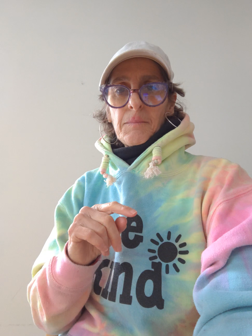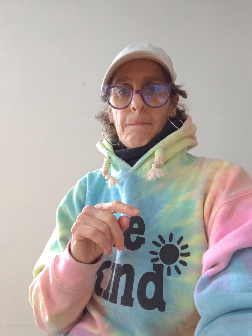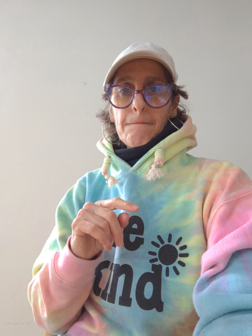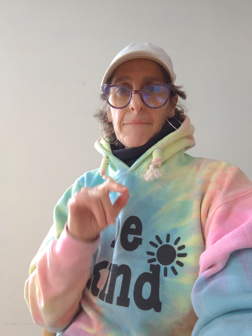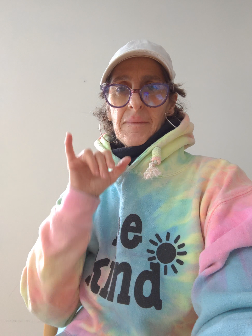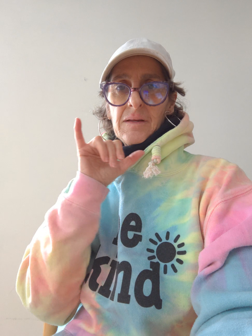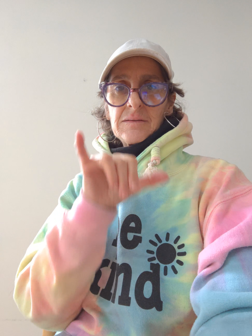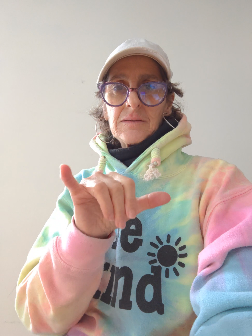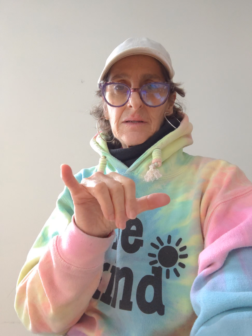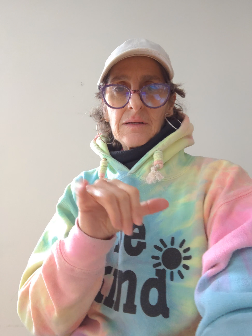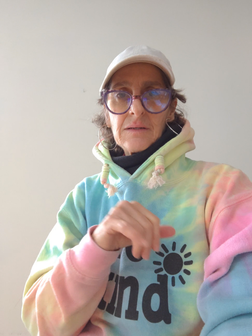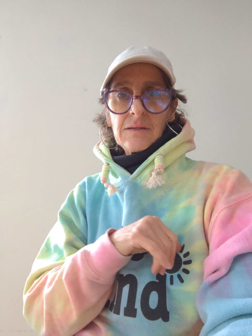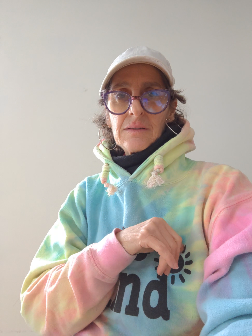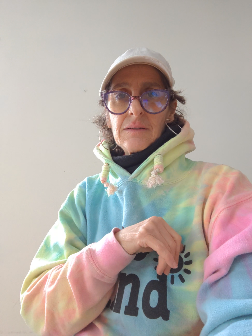stay